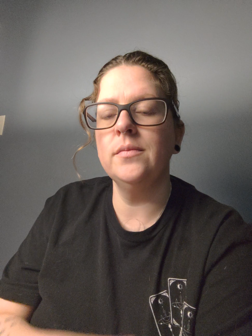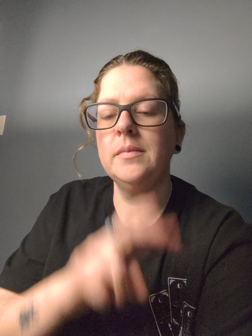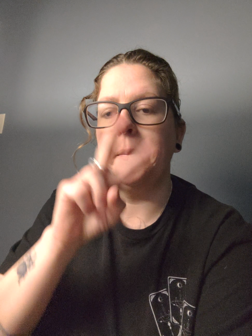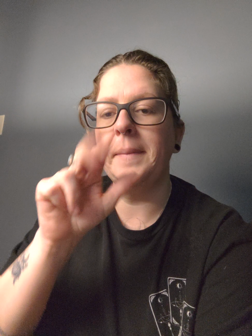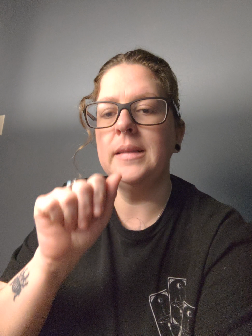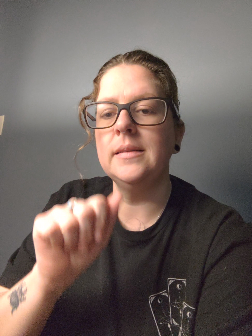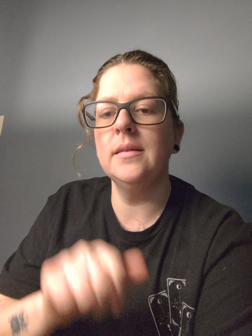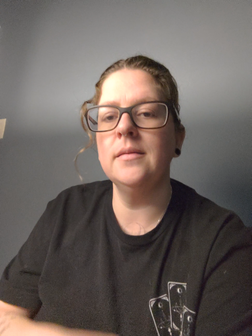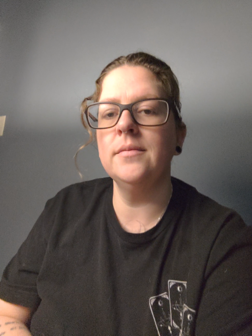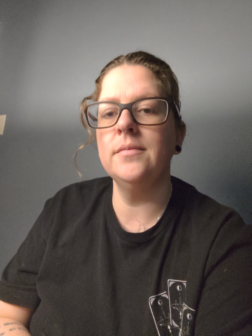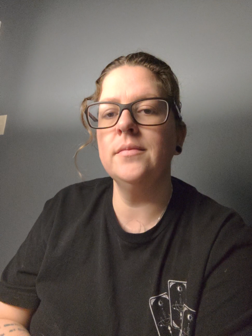pizza